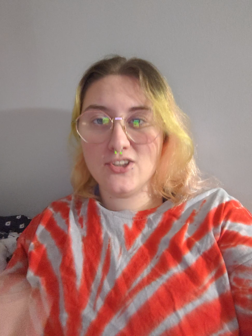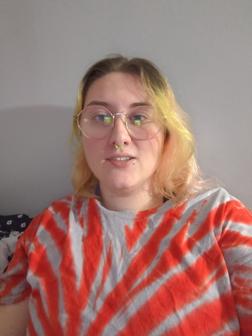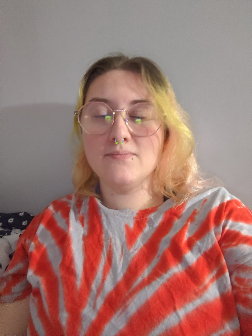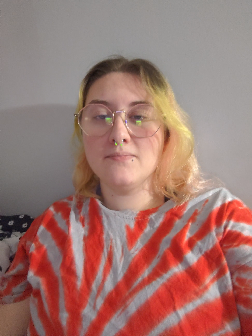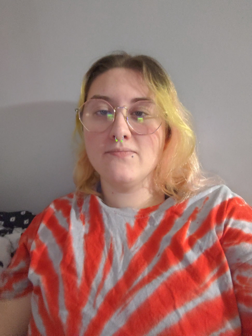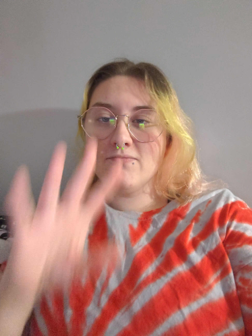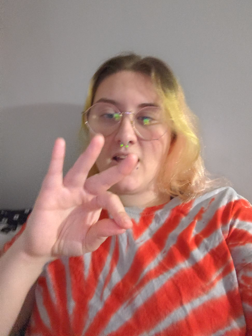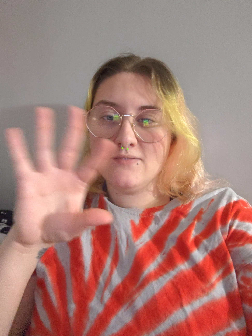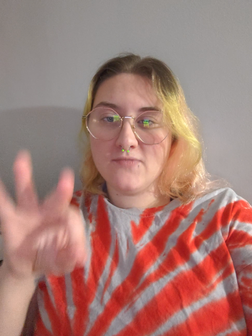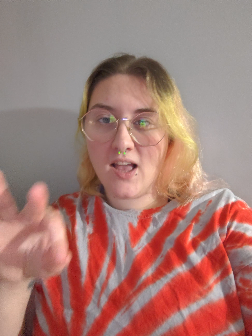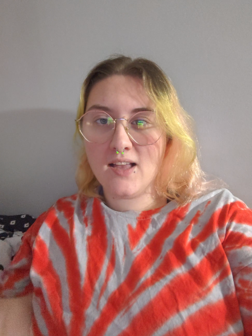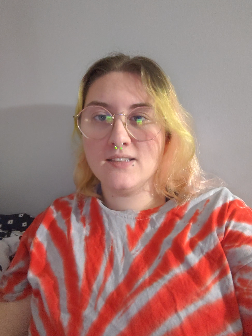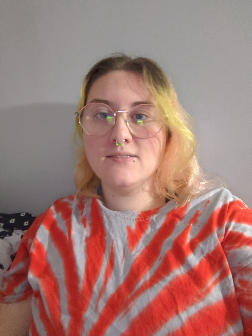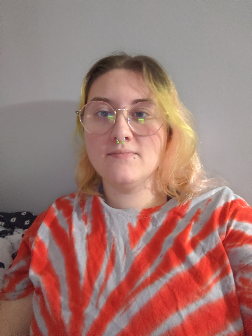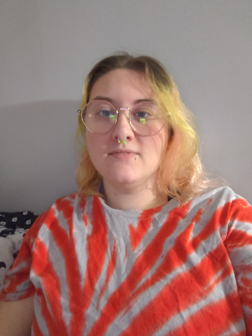french fries